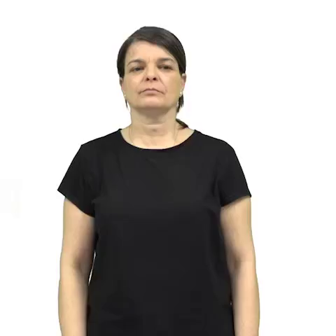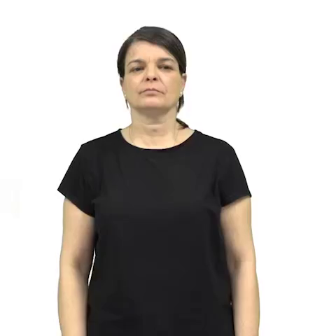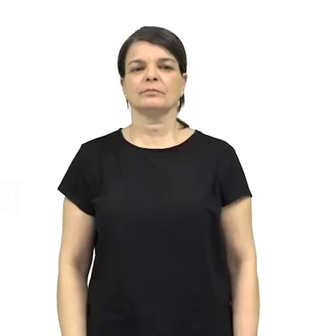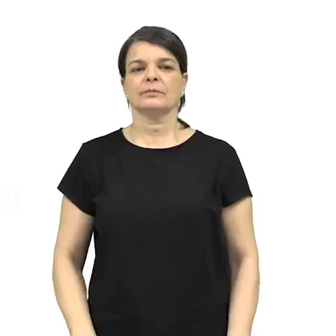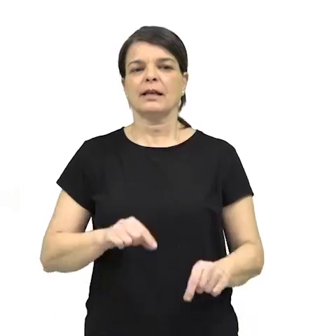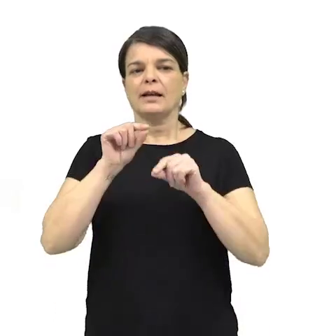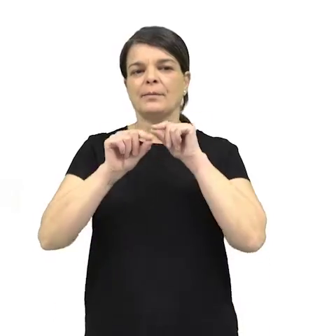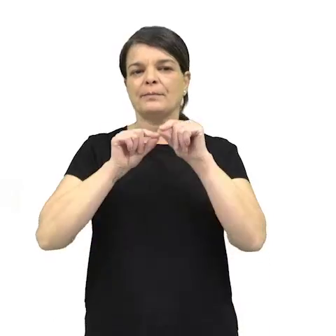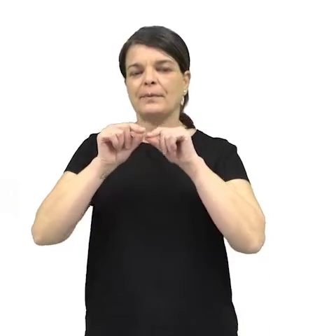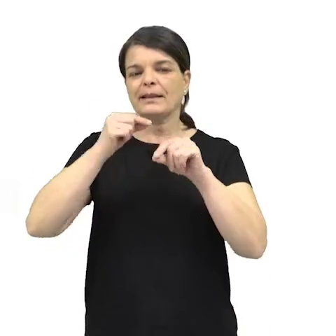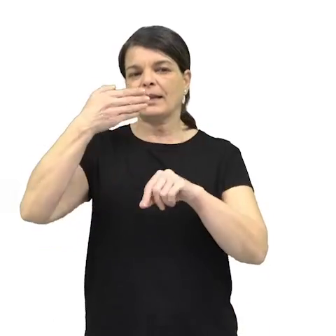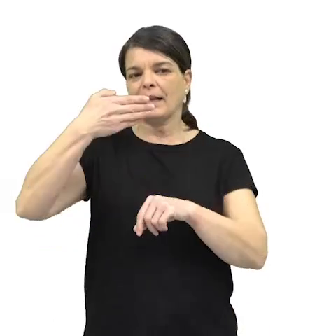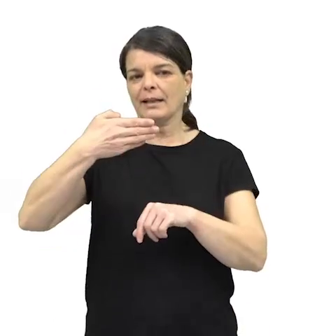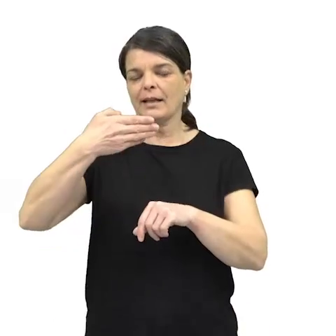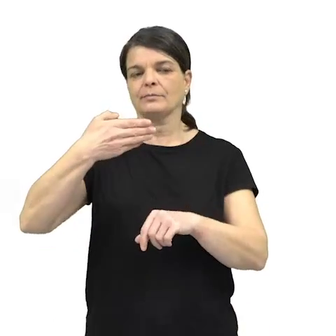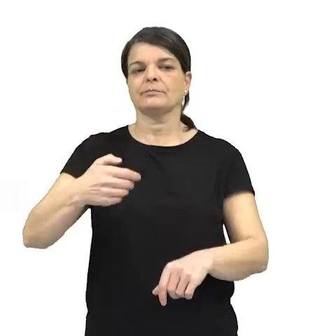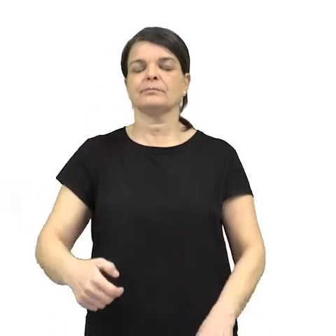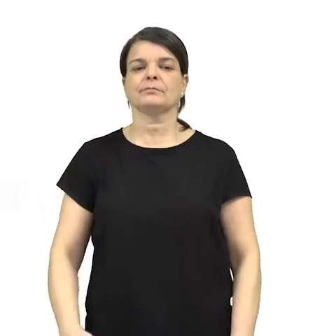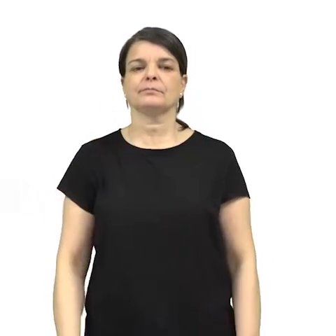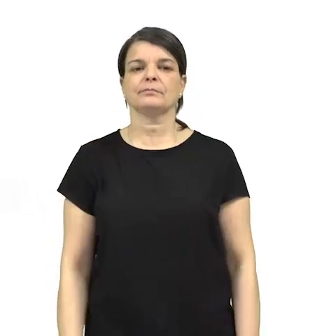virus b